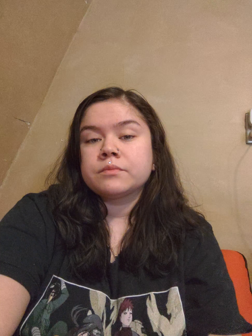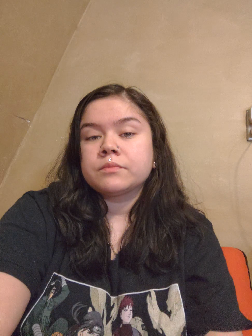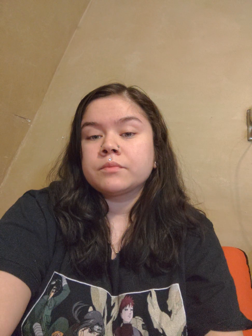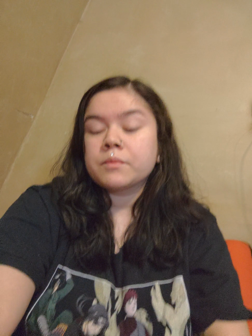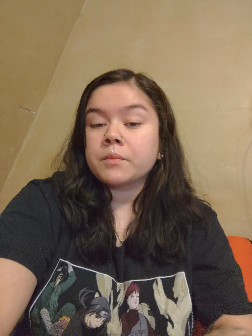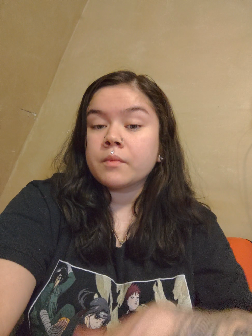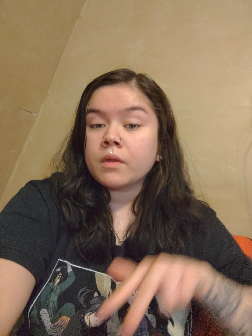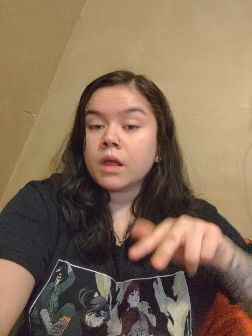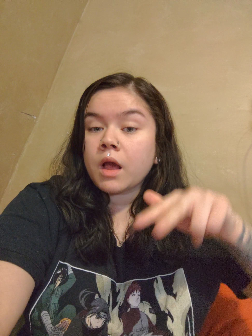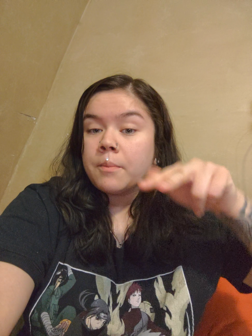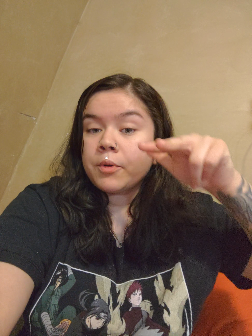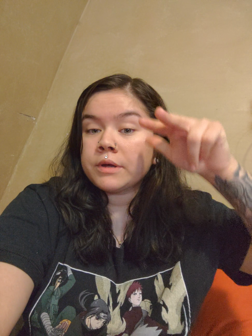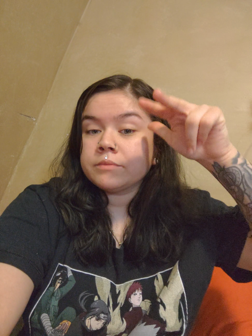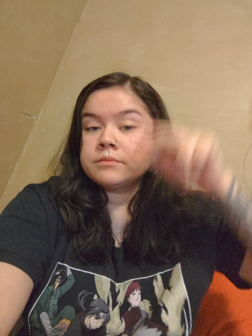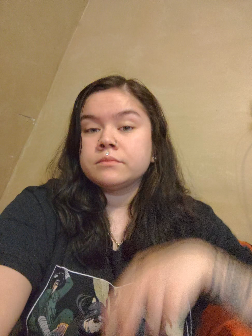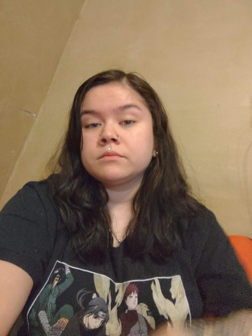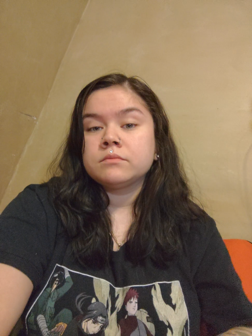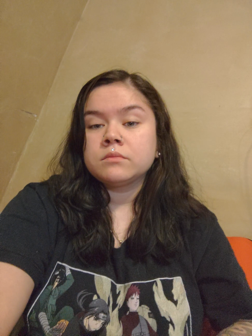helicopter